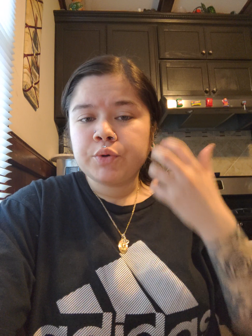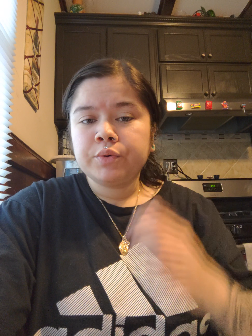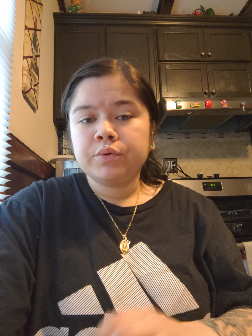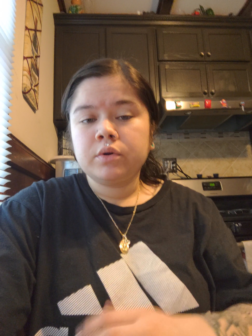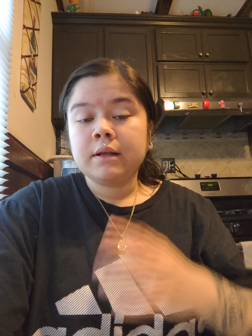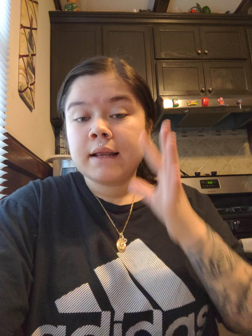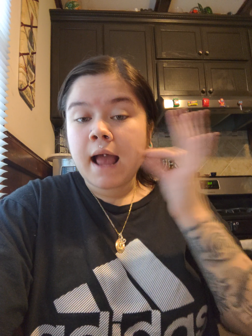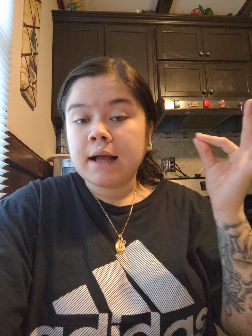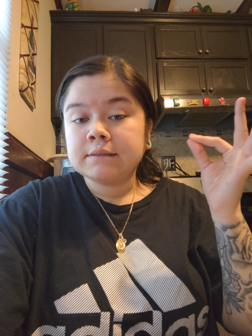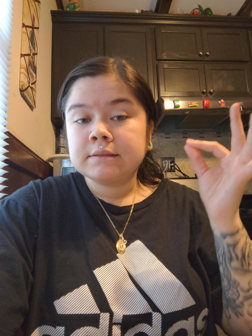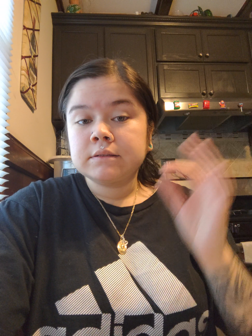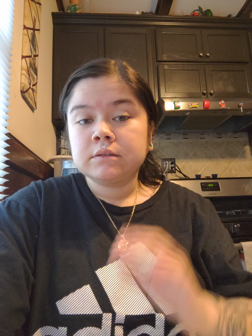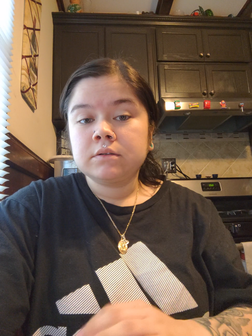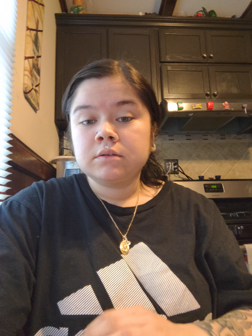cat